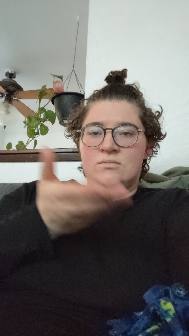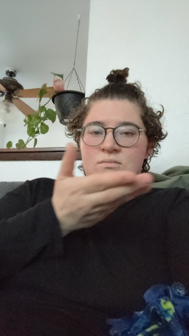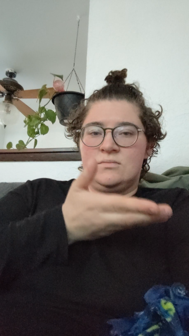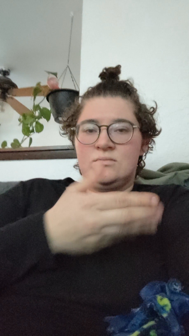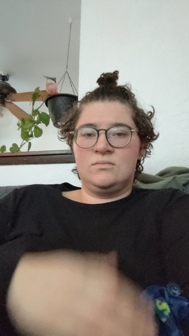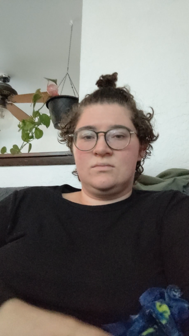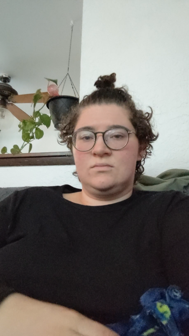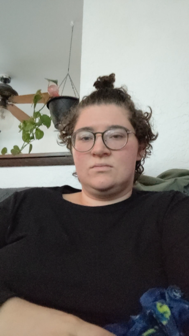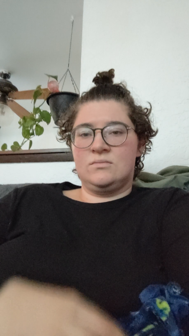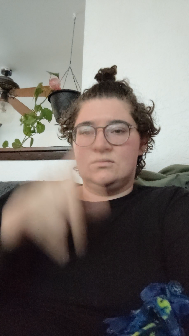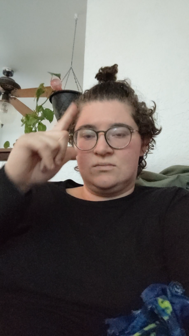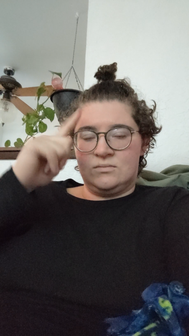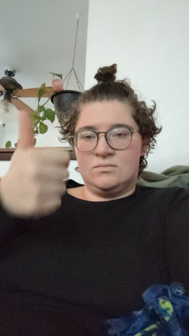dime